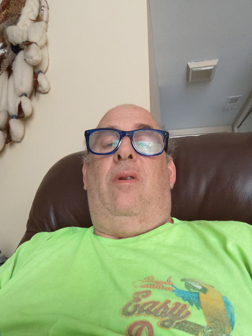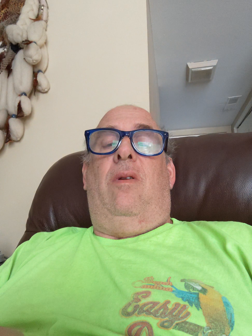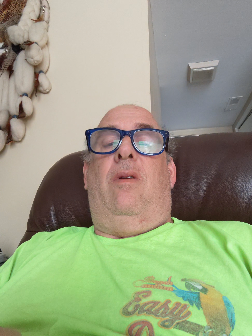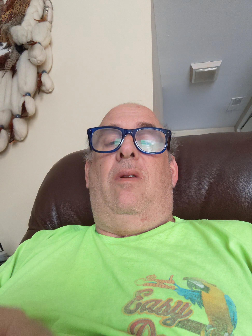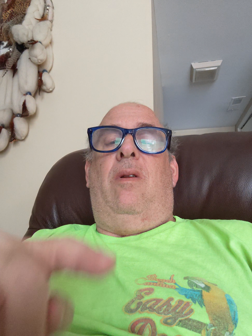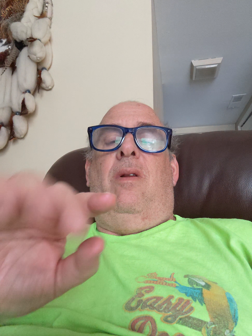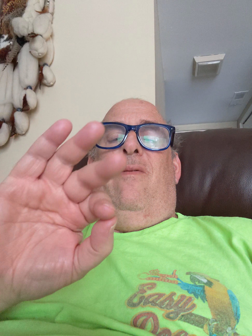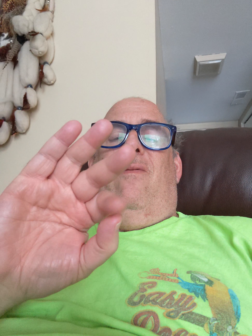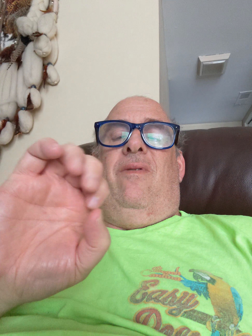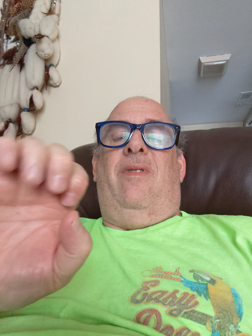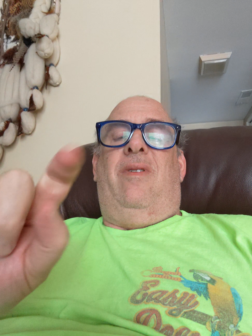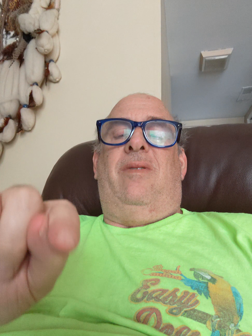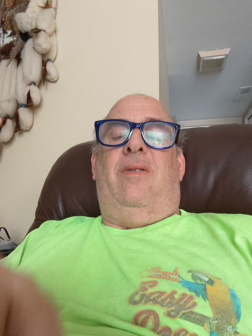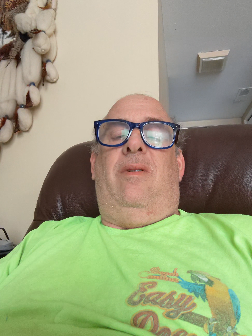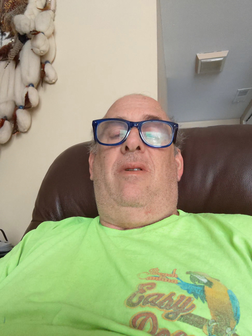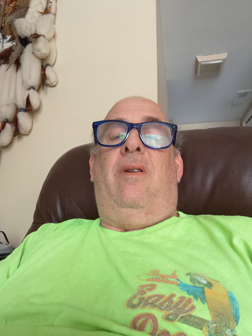feet